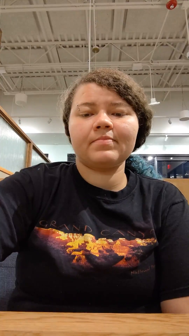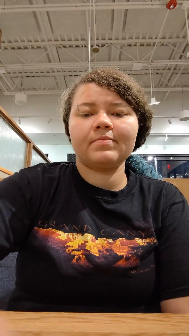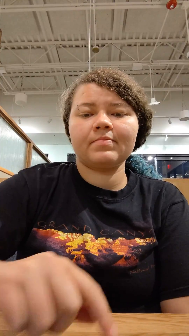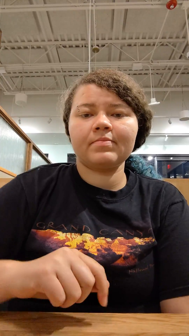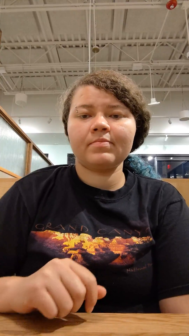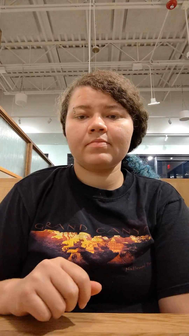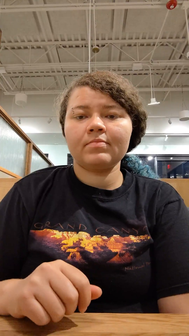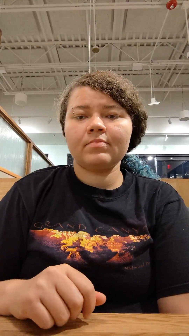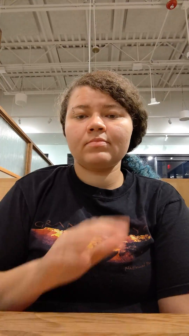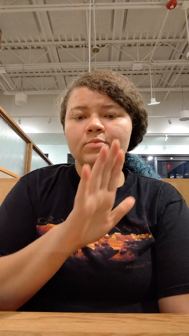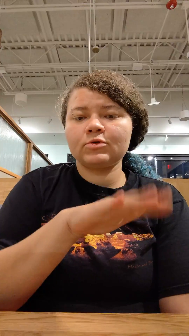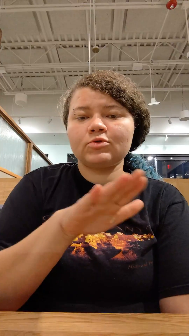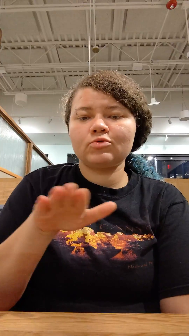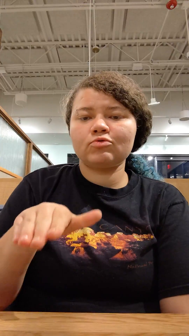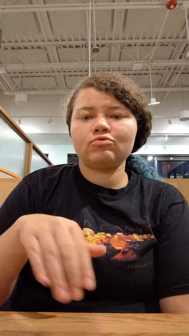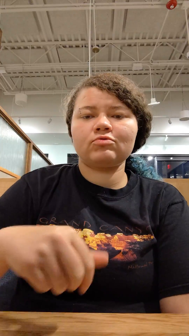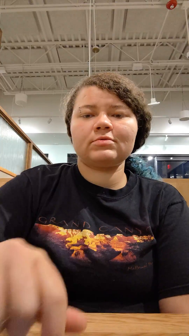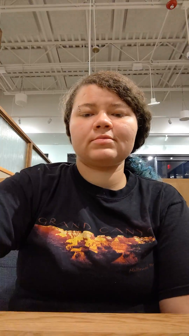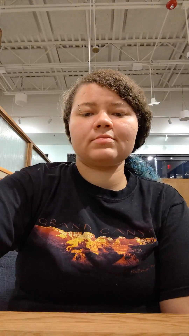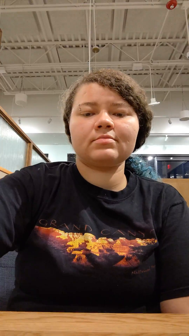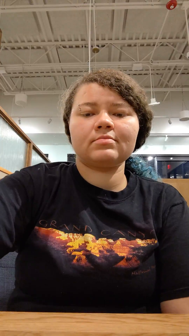children